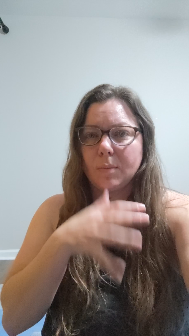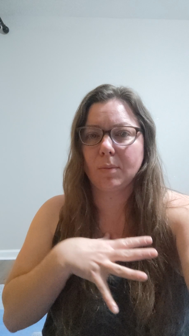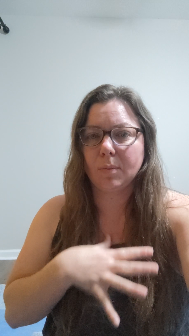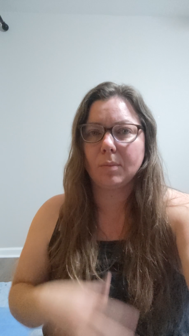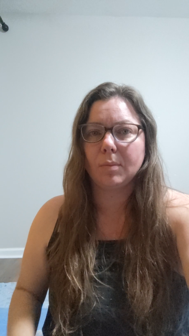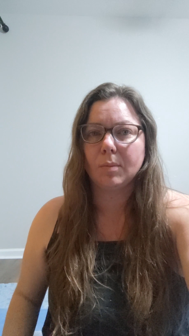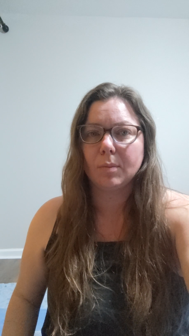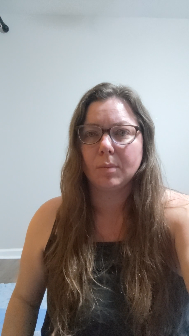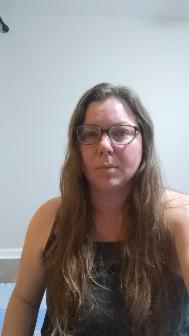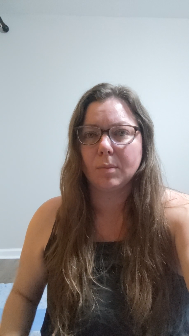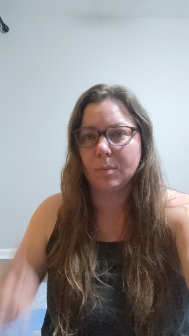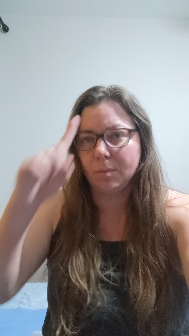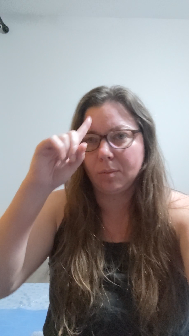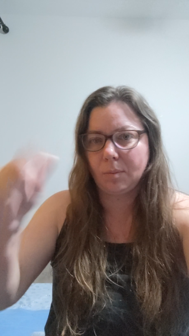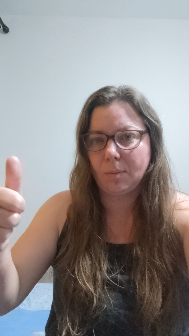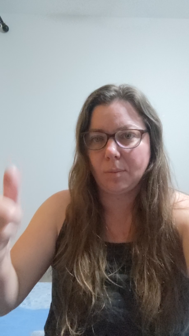dime